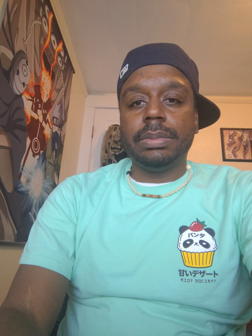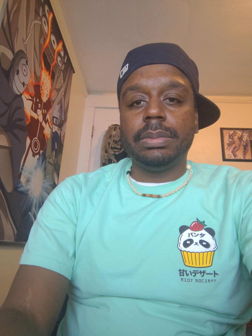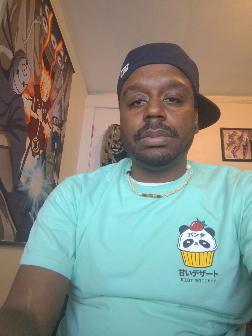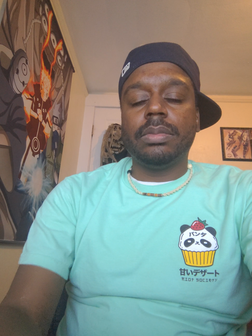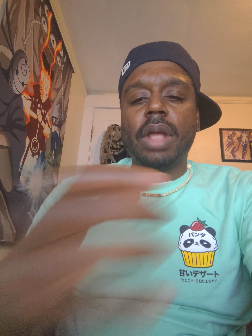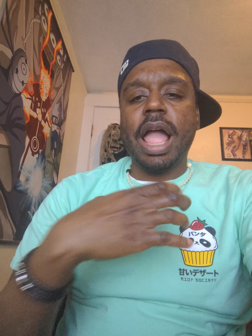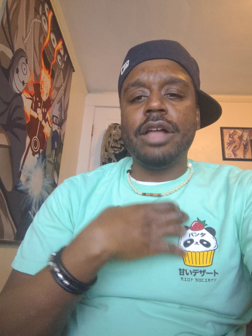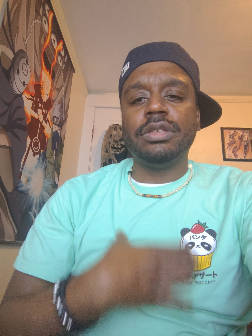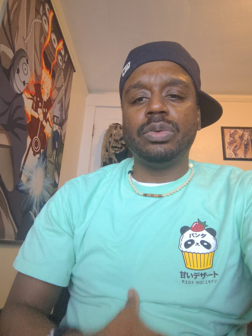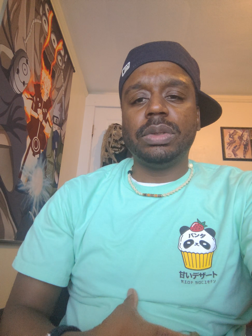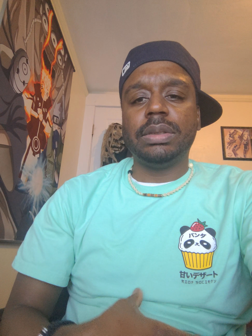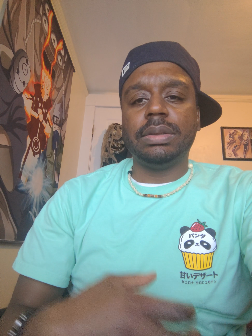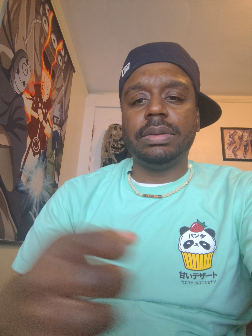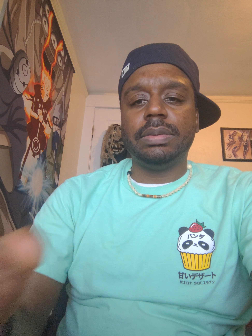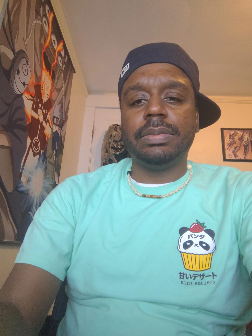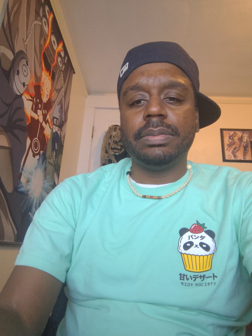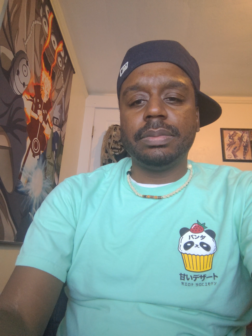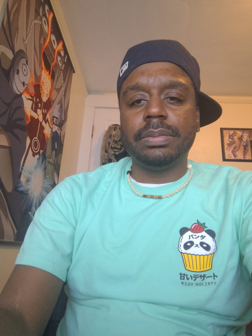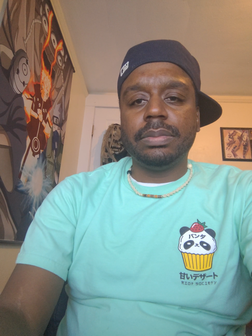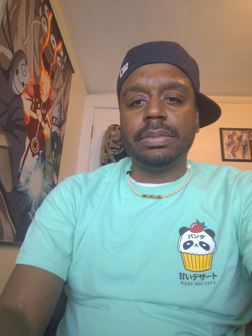hungry